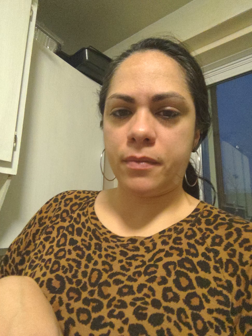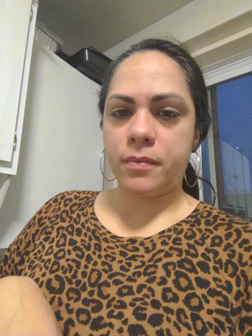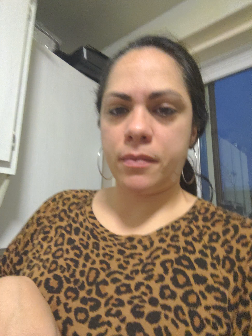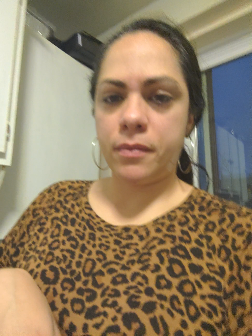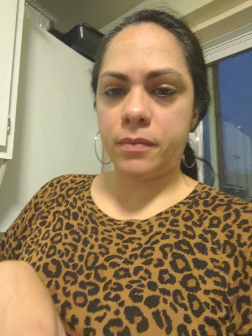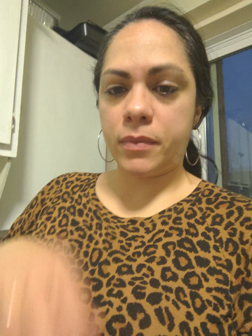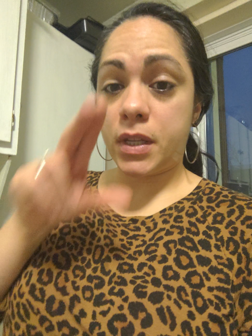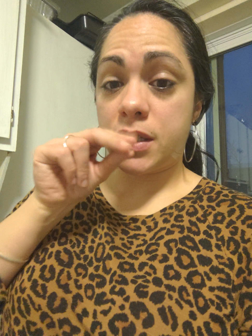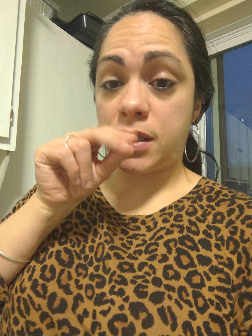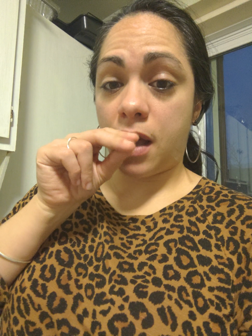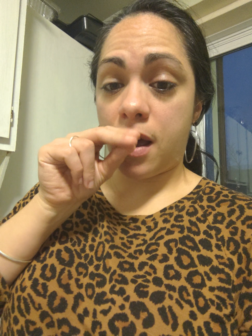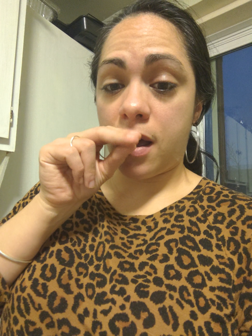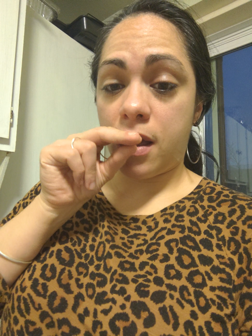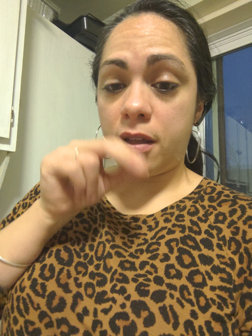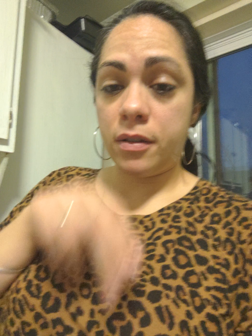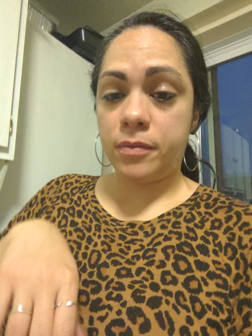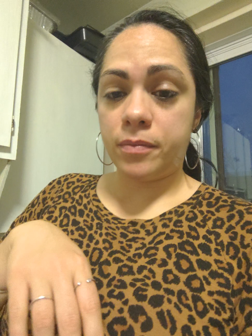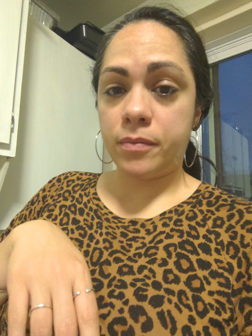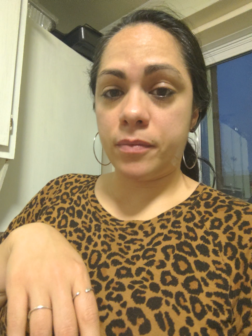duck